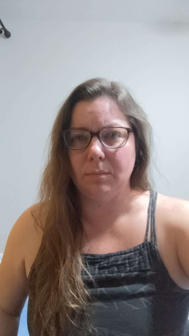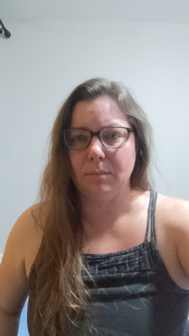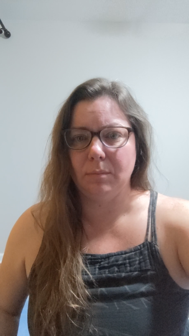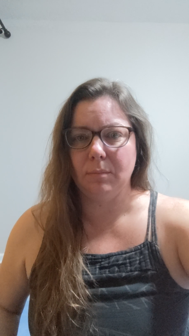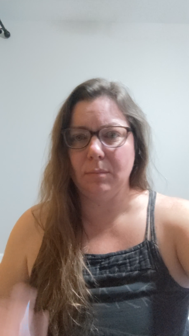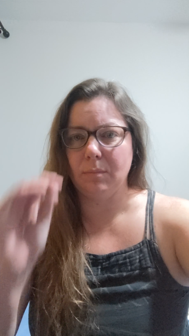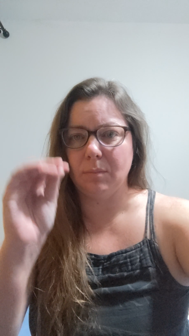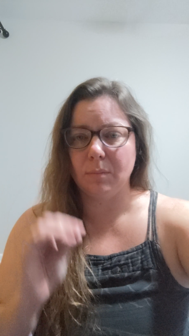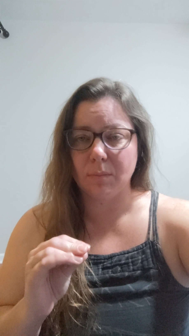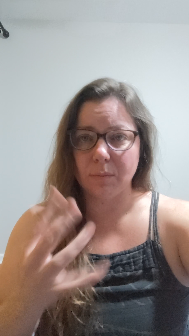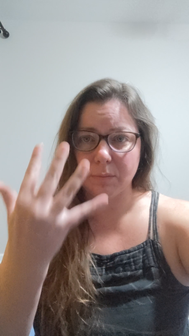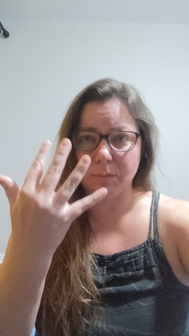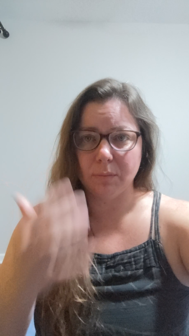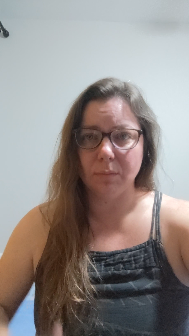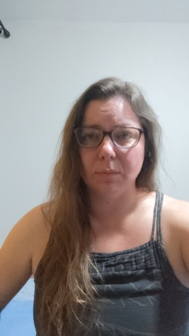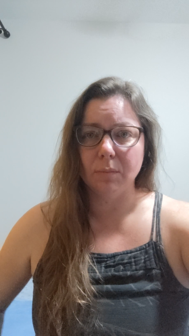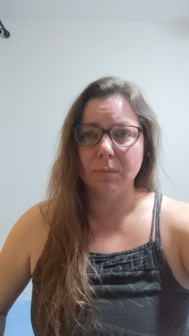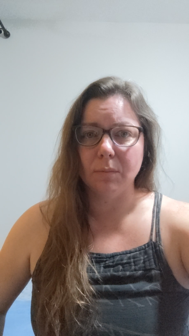gloves